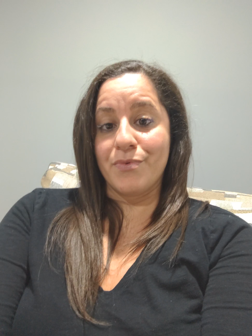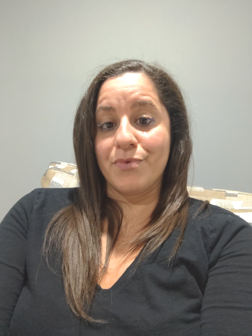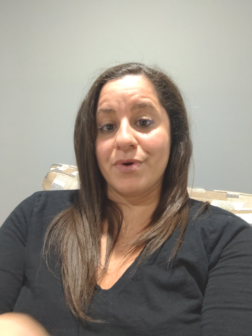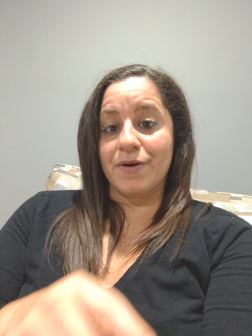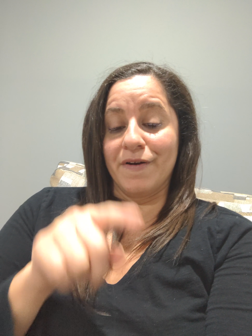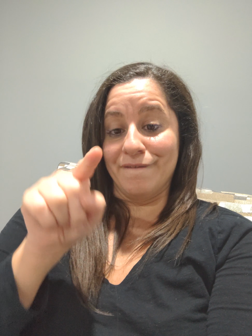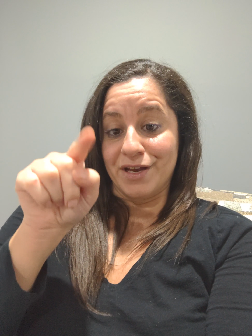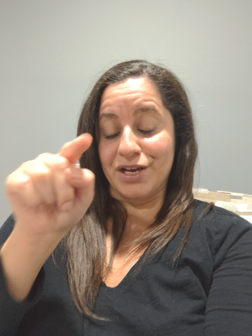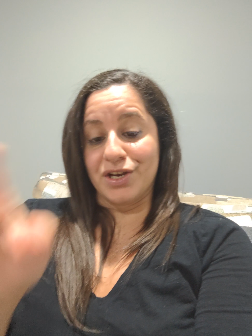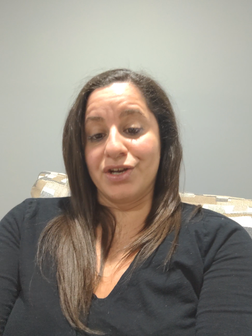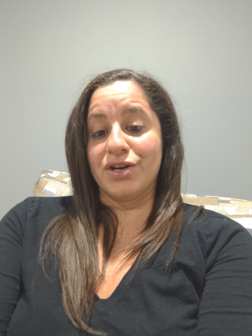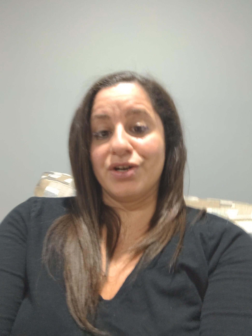finger